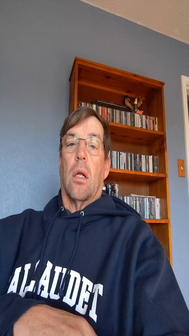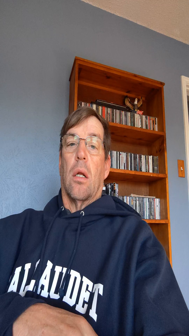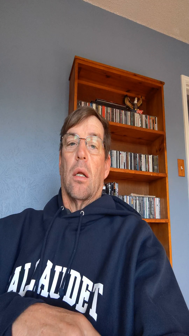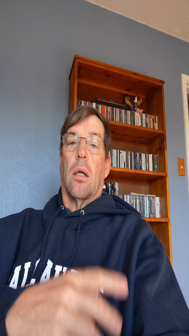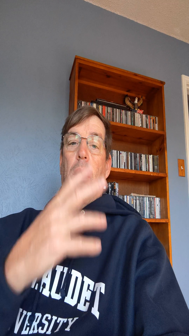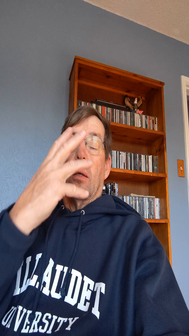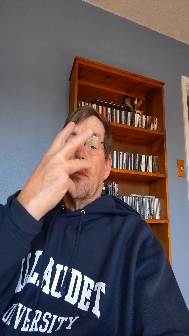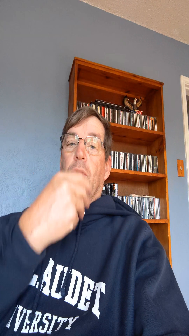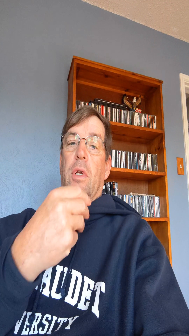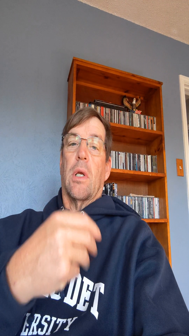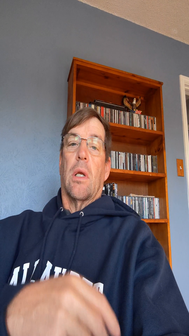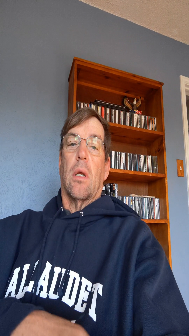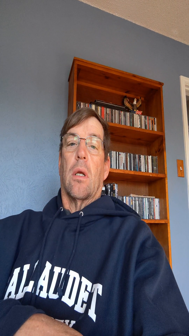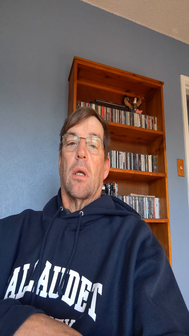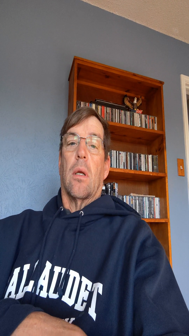pretty